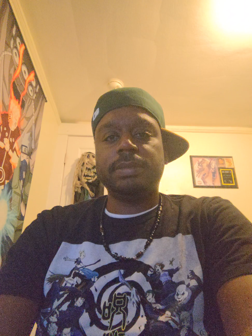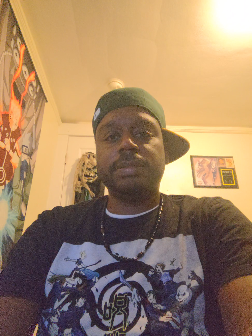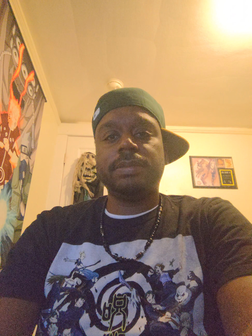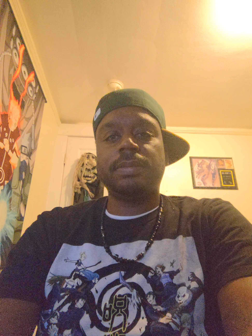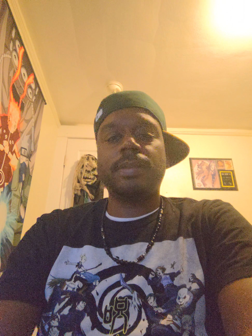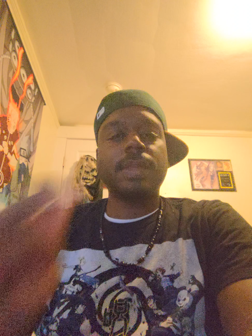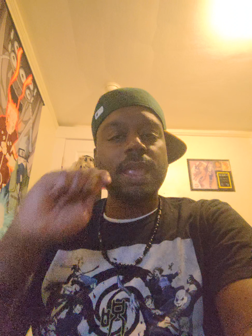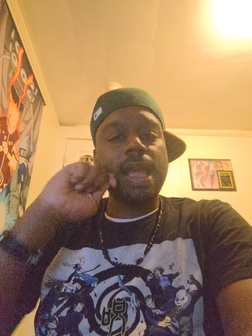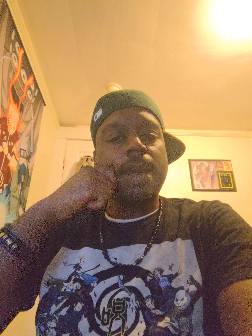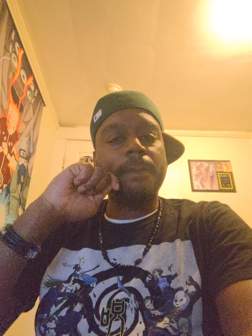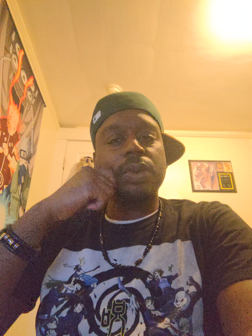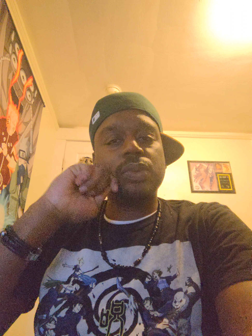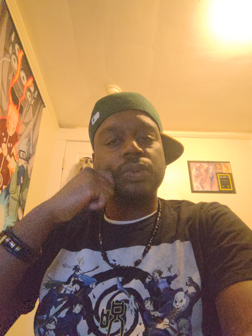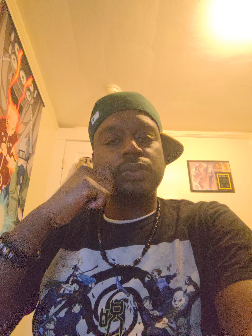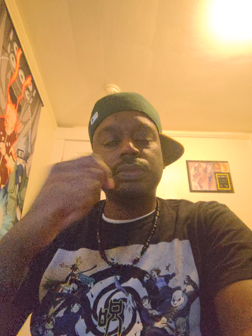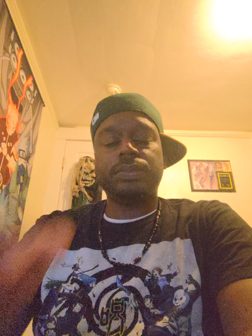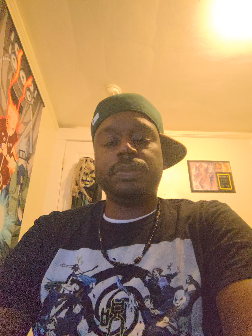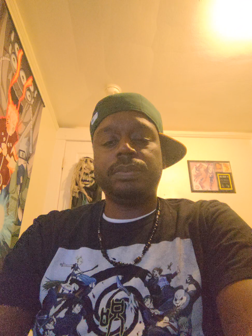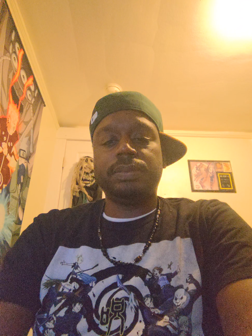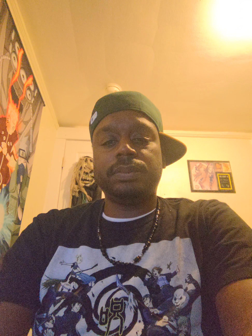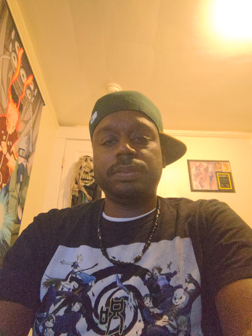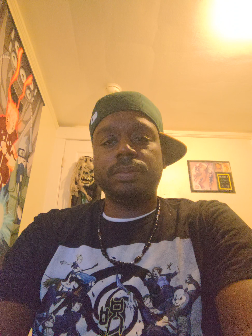apple